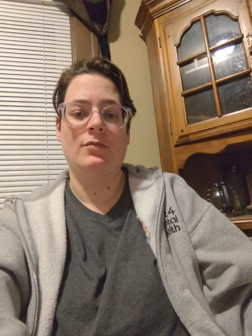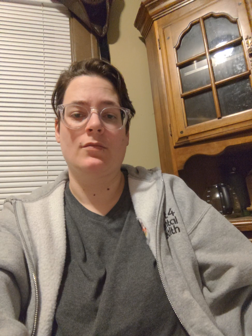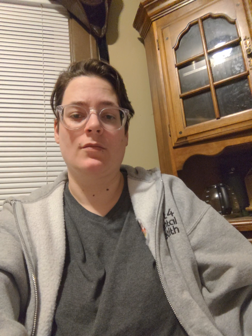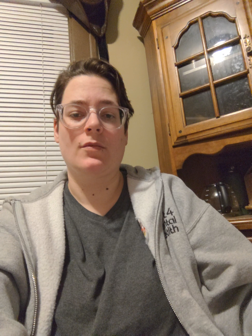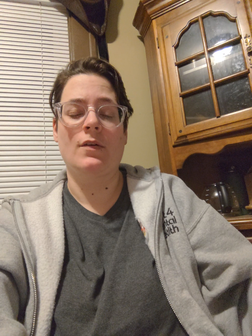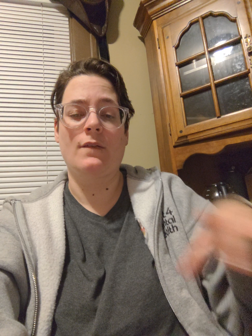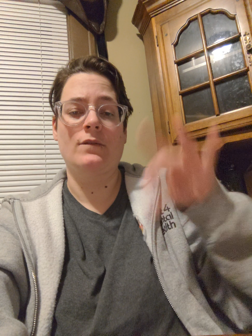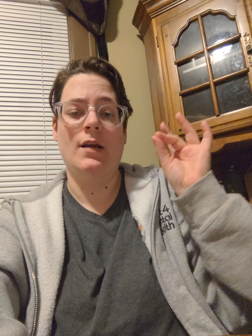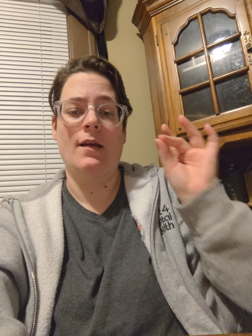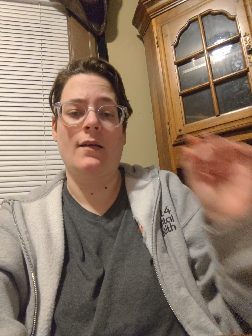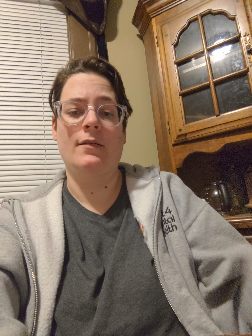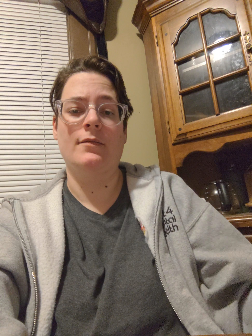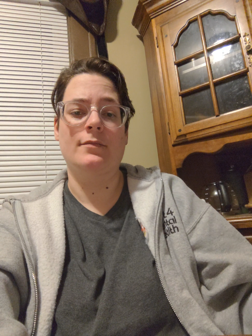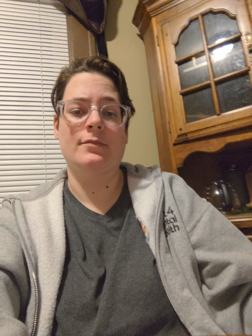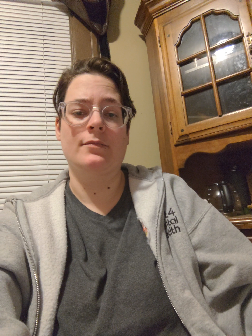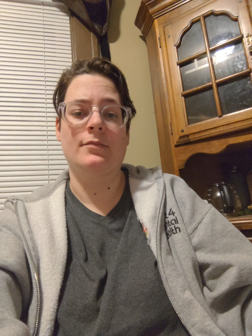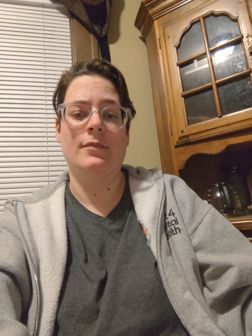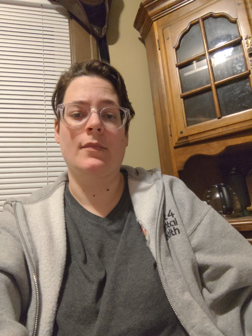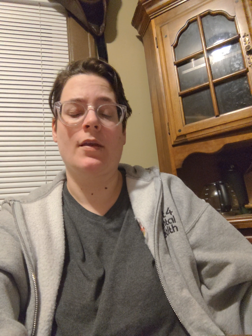find